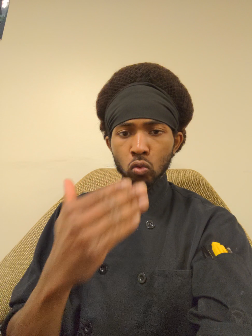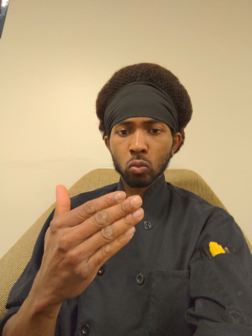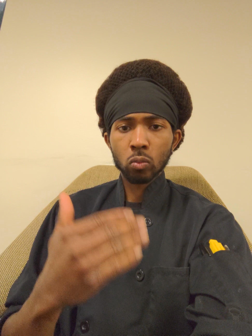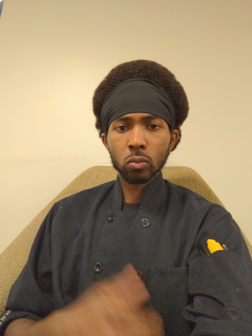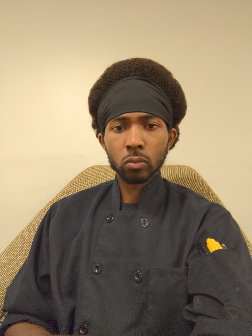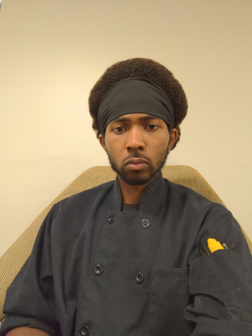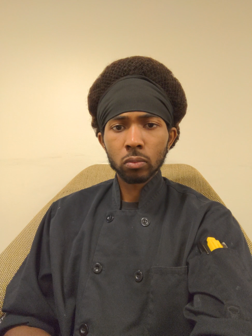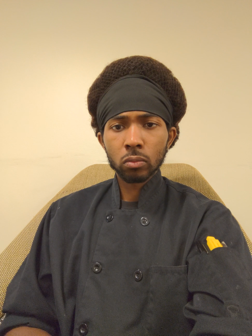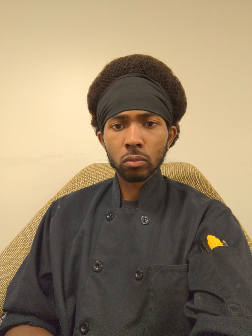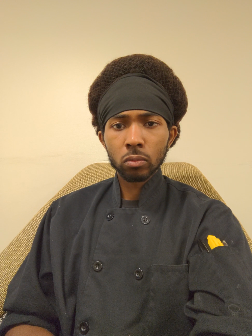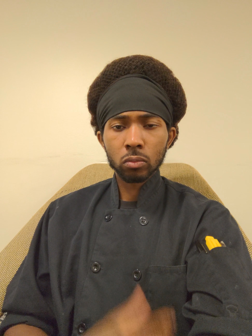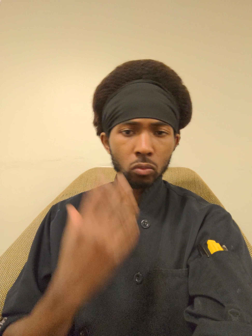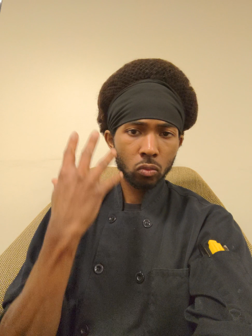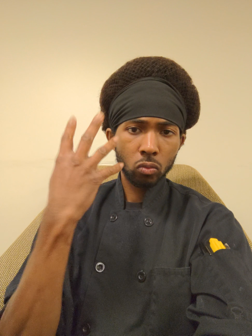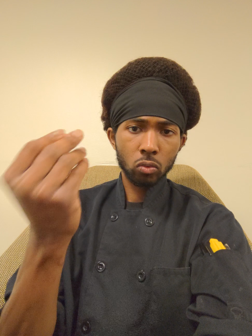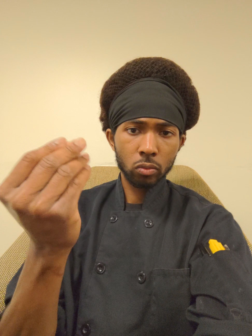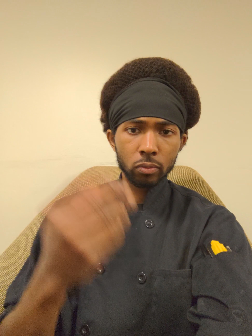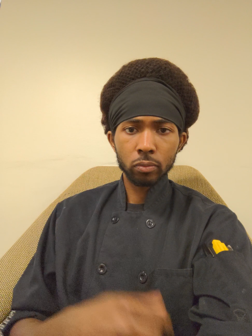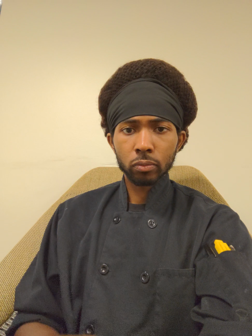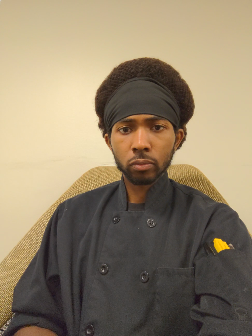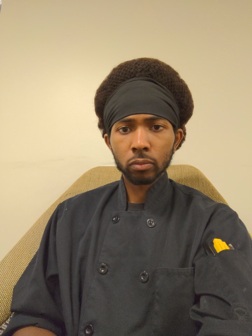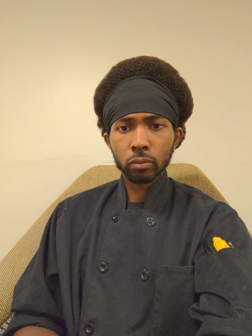going to